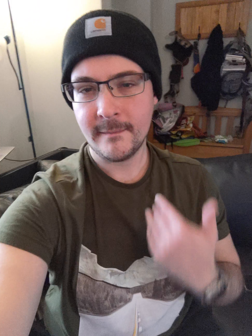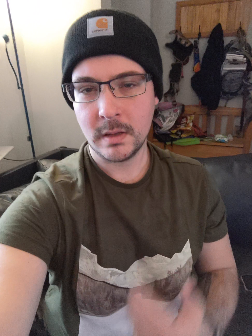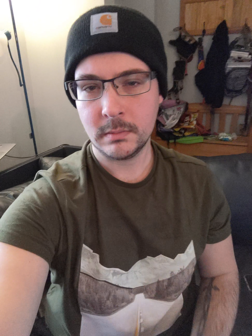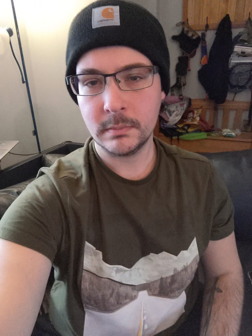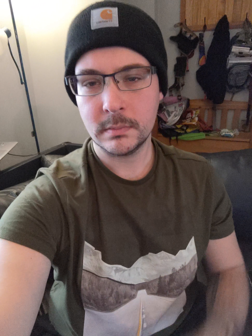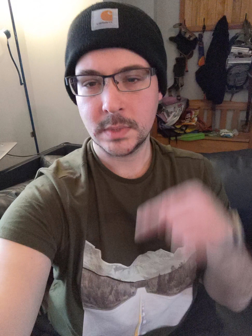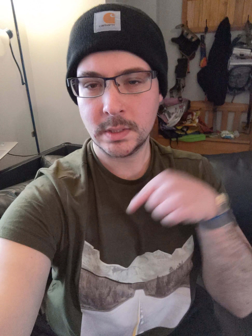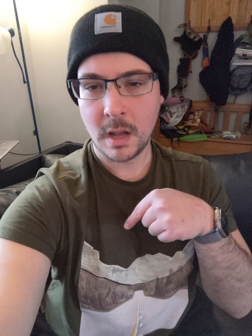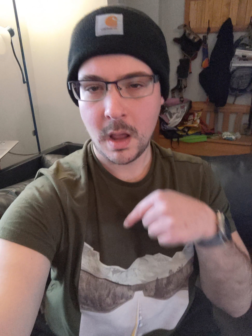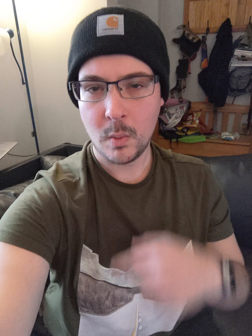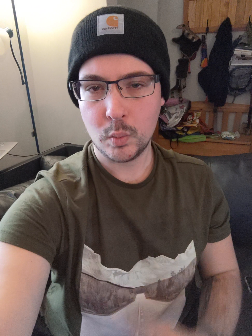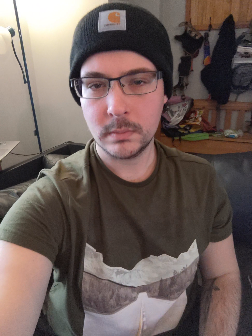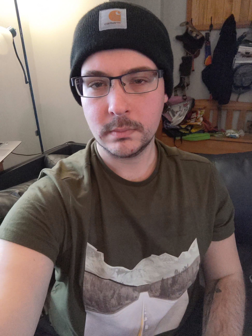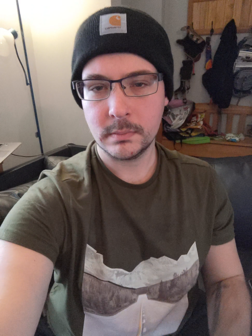down